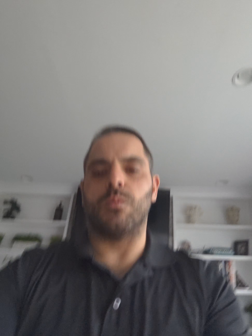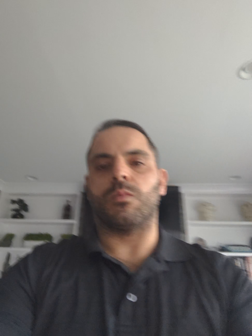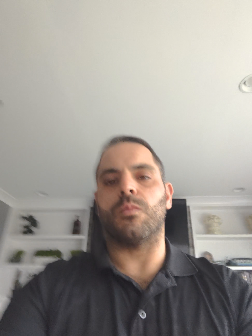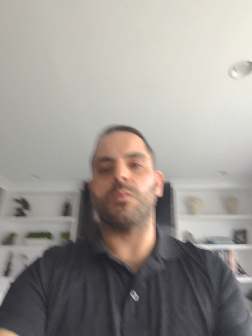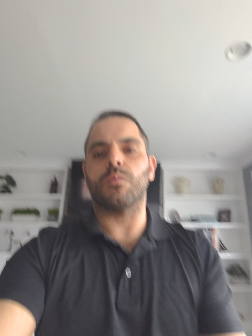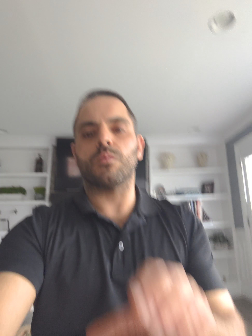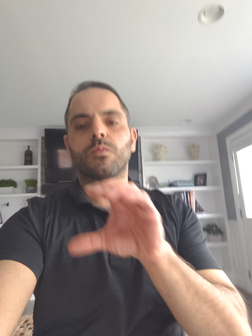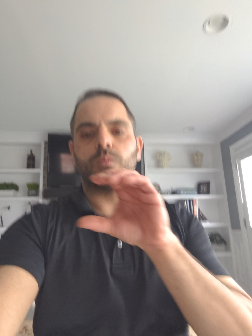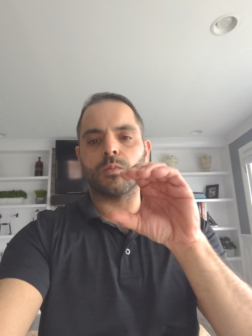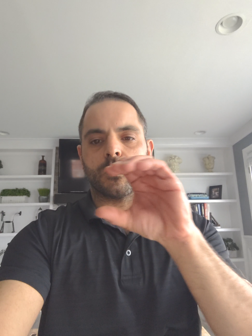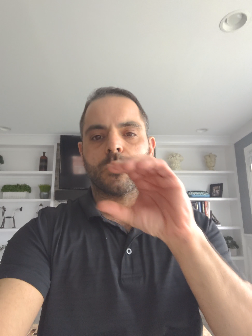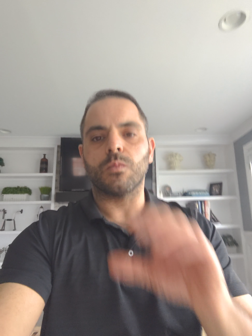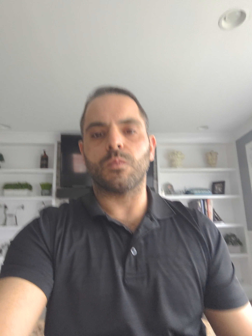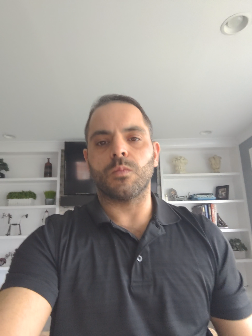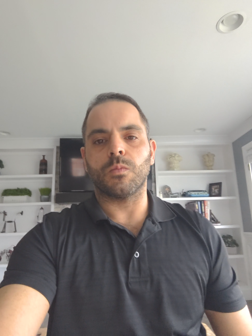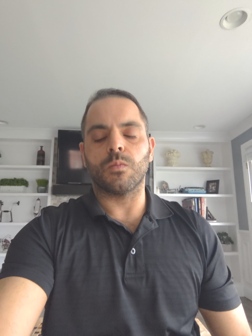chocolate